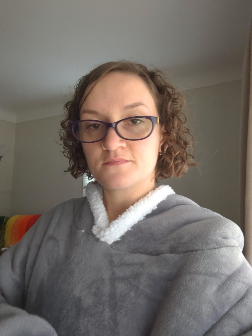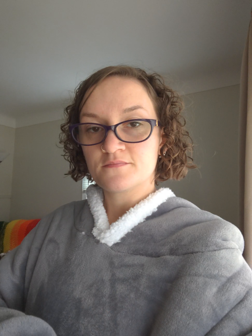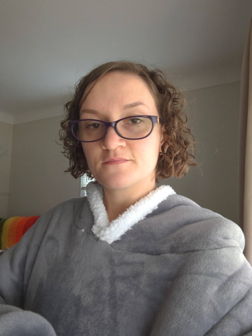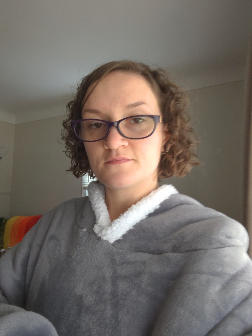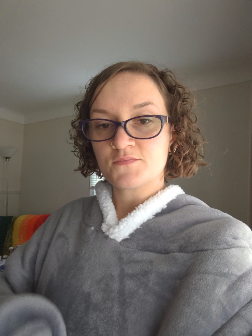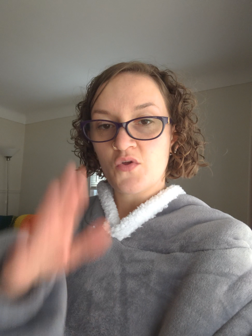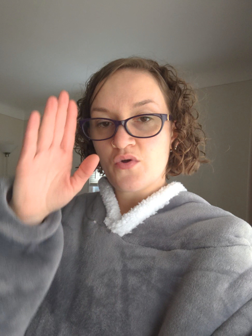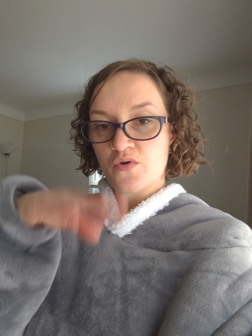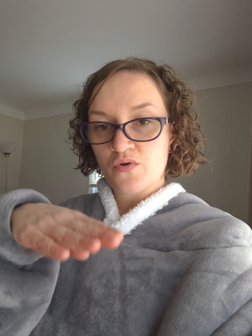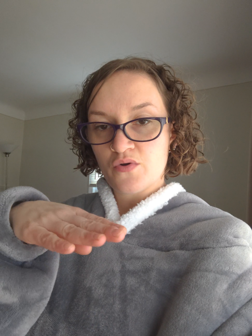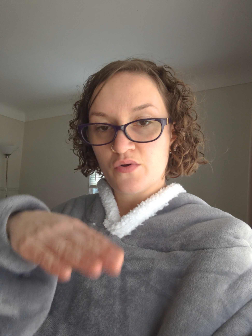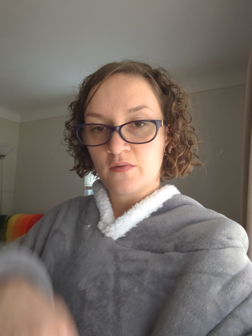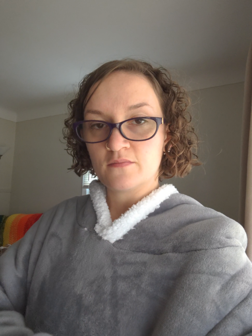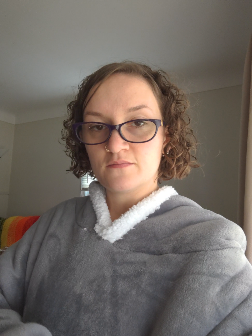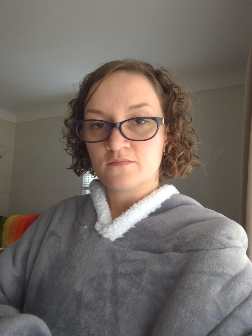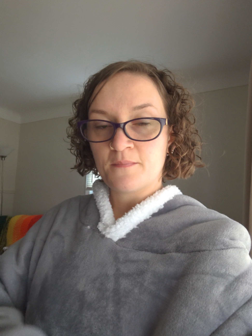on